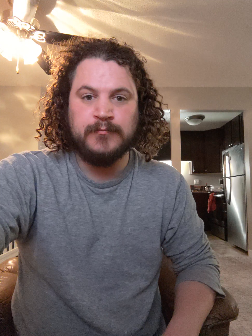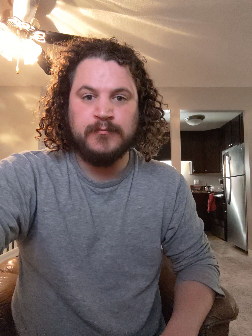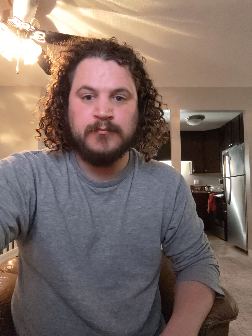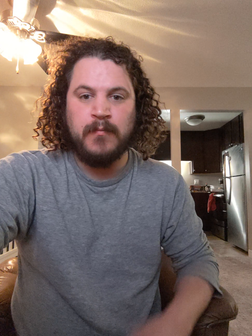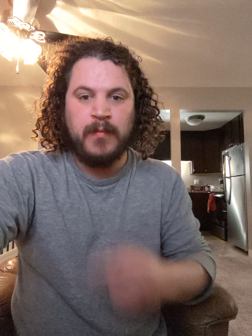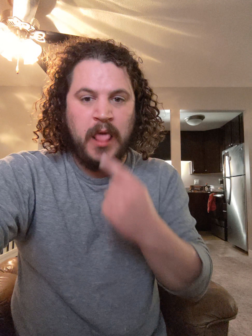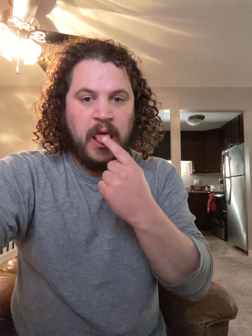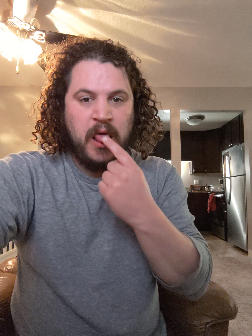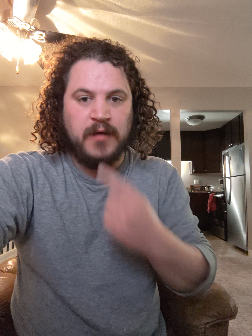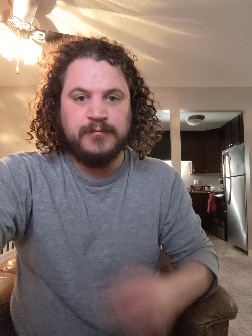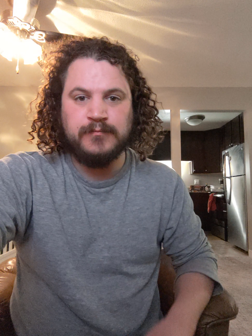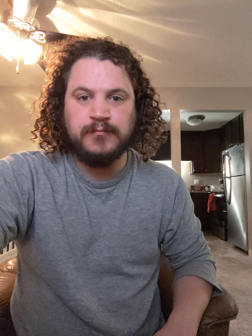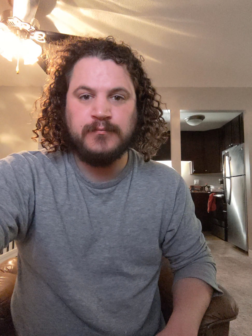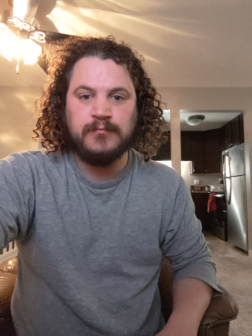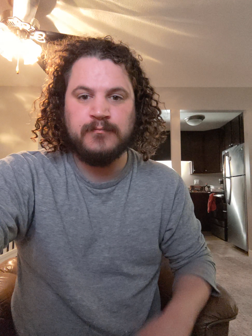tongue